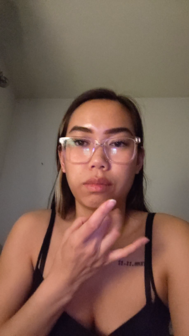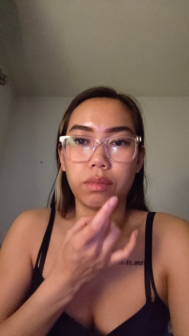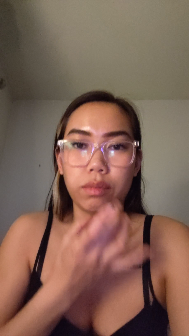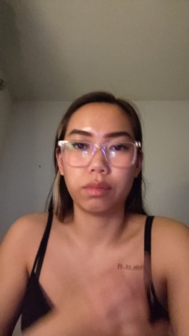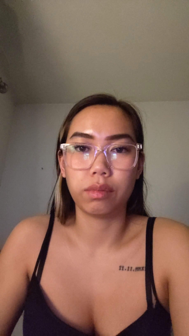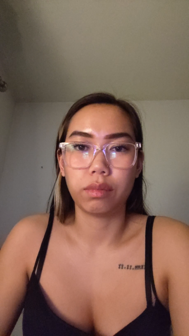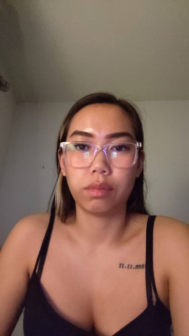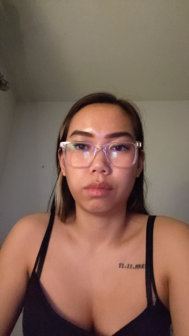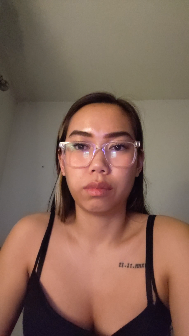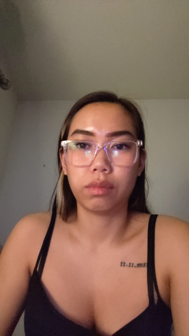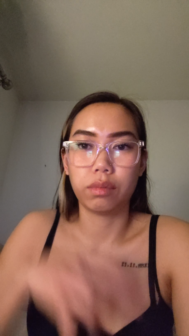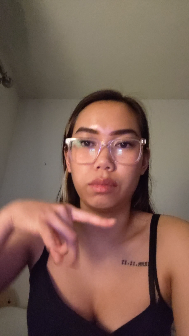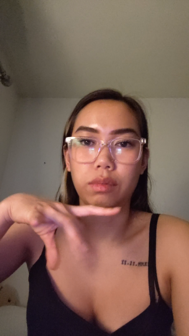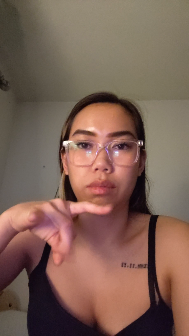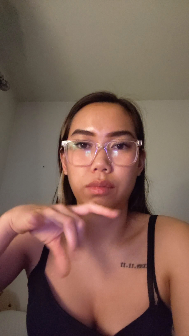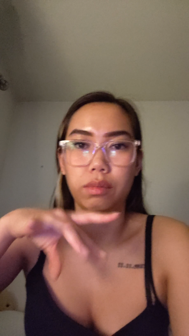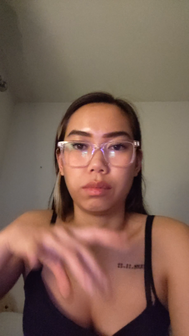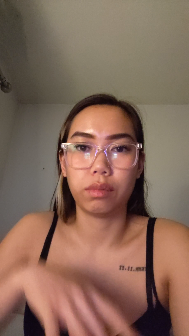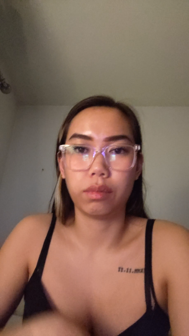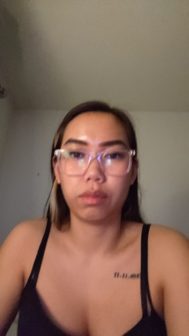pumpkin